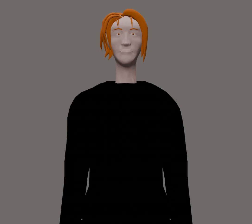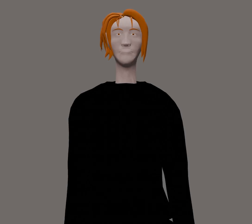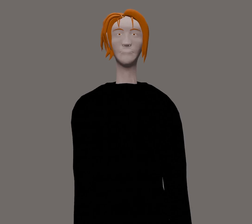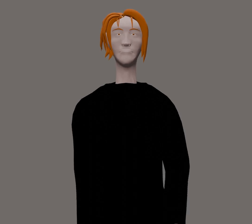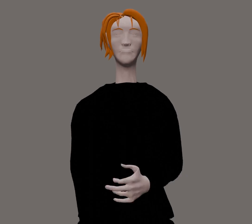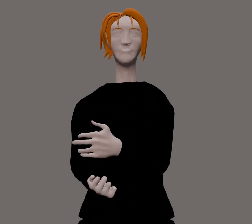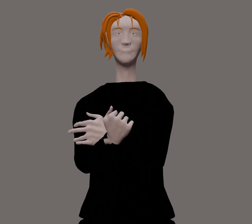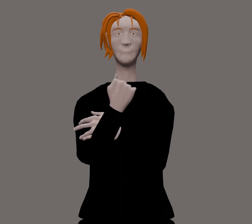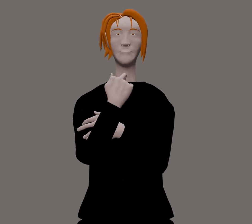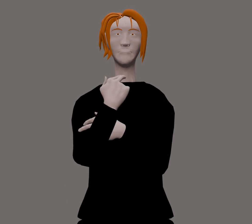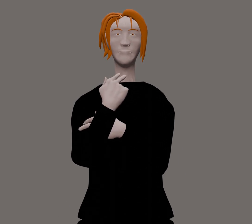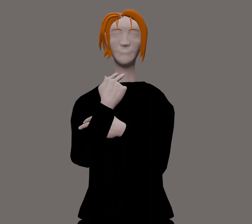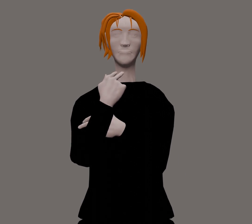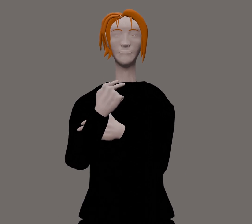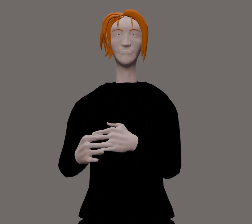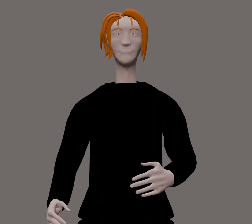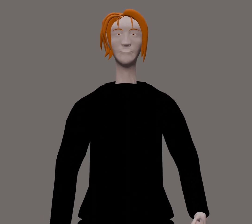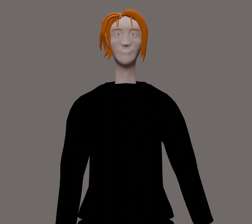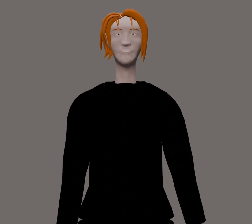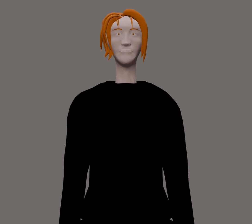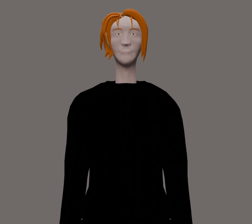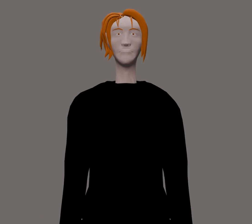Beat (Me)